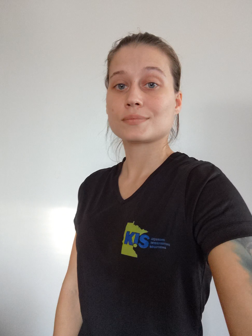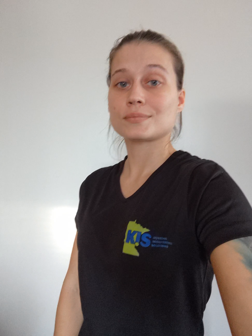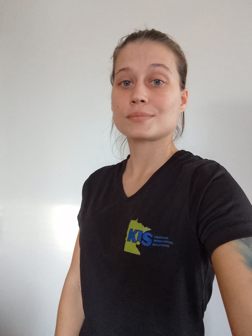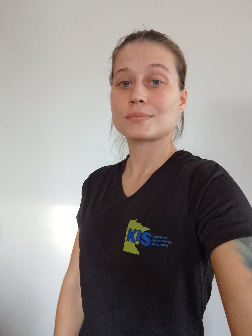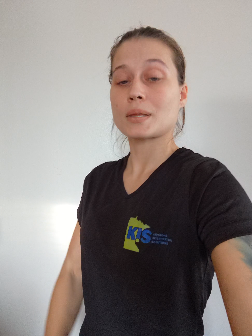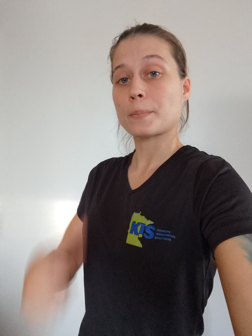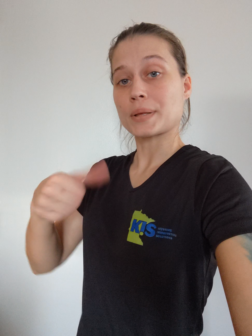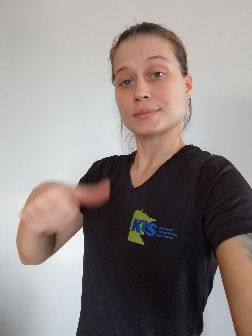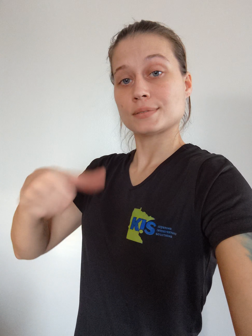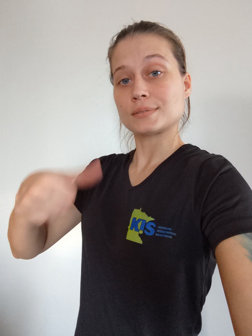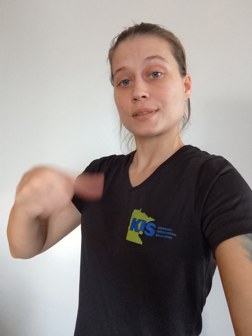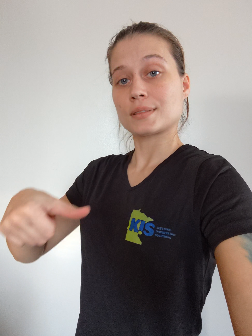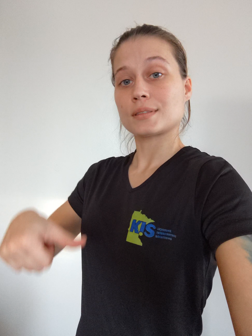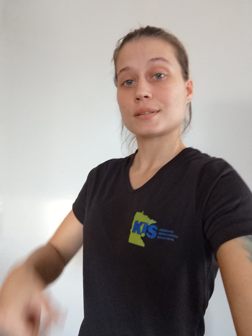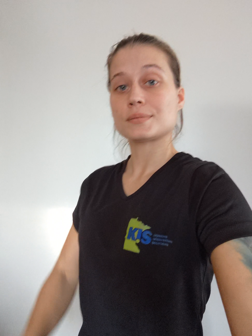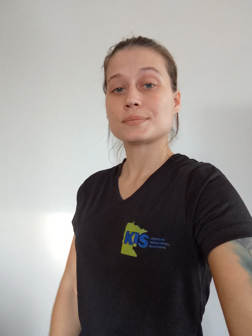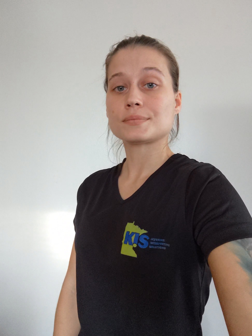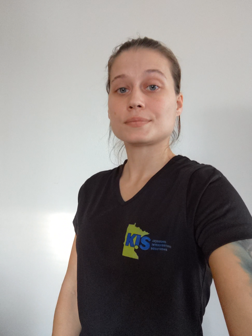puzzle